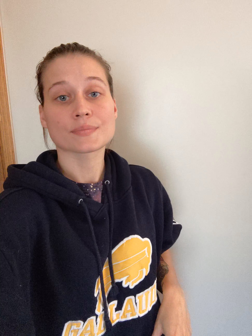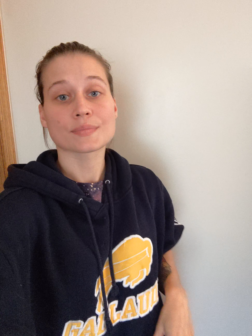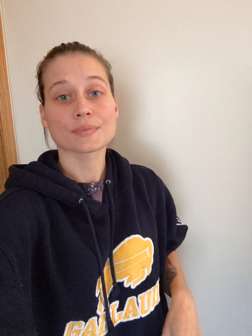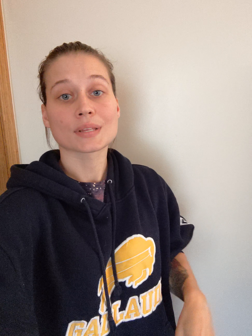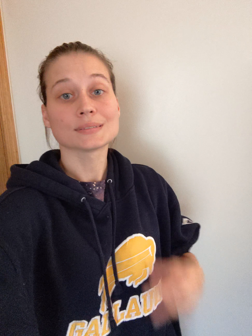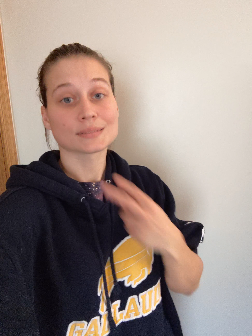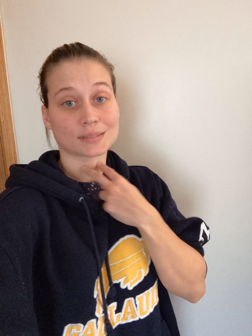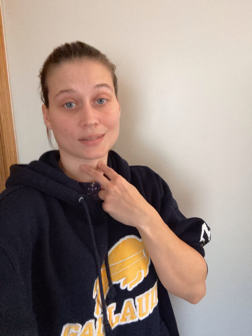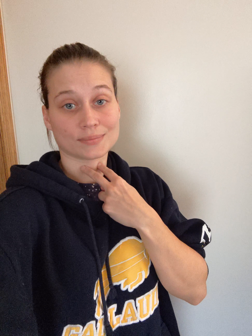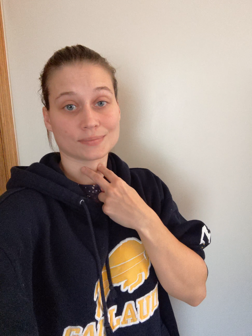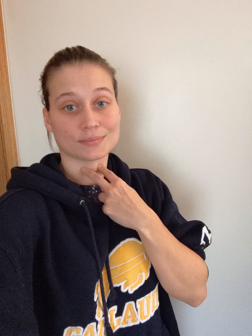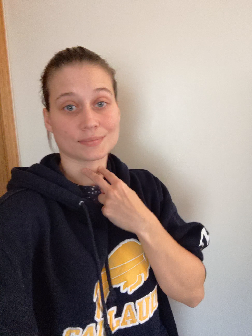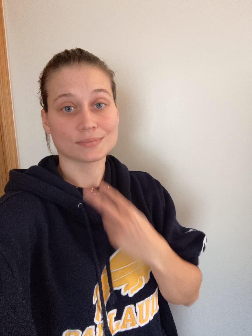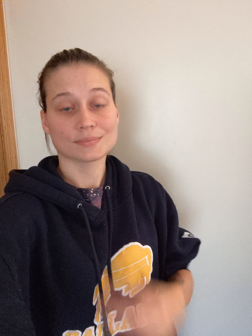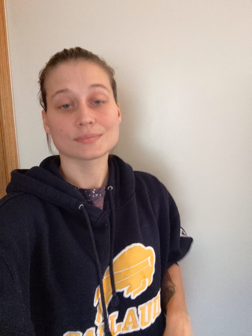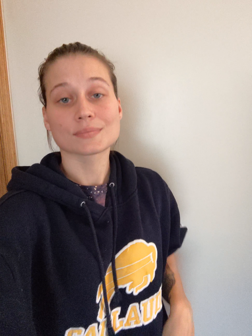stuck